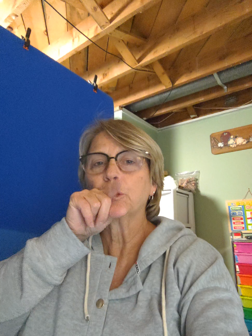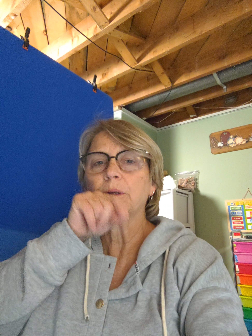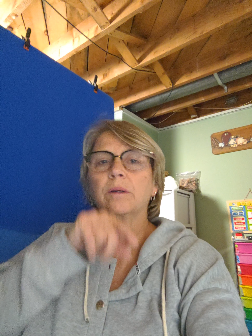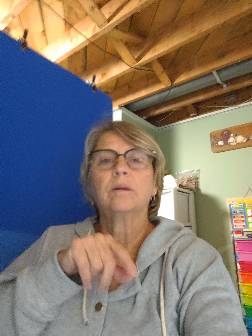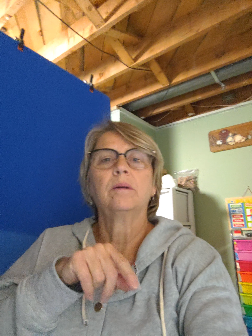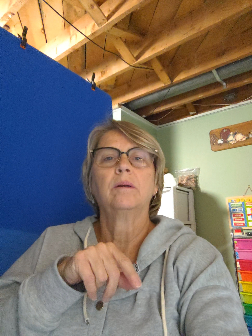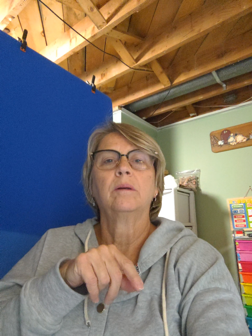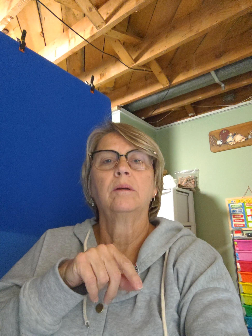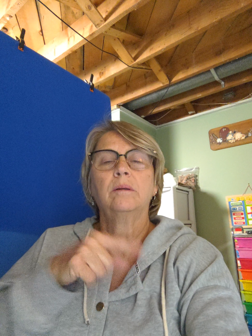bird